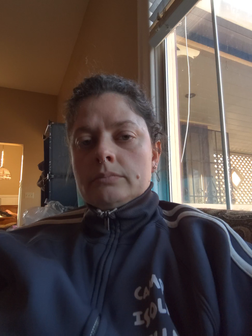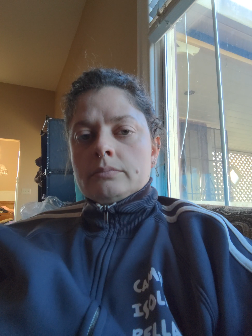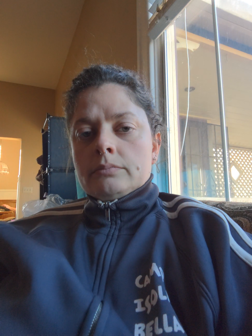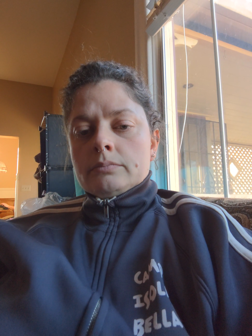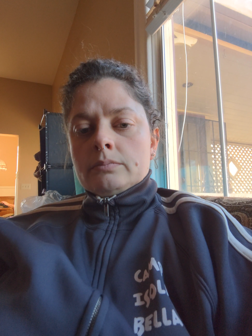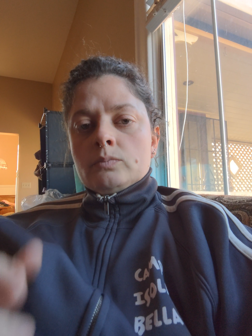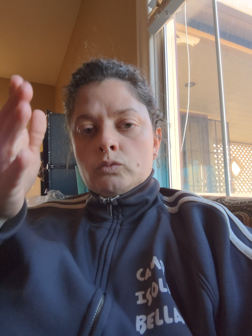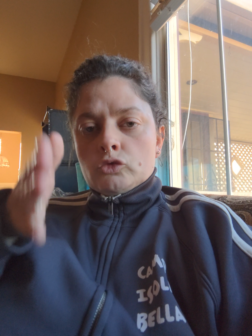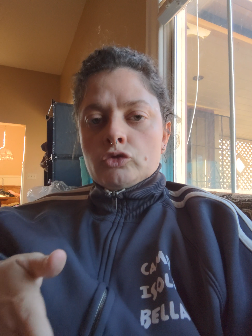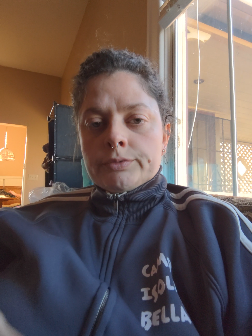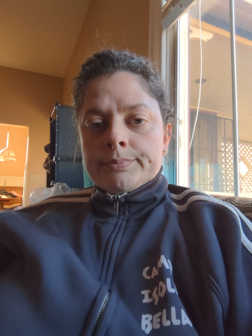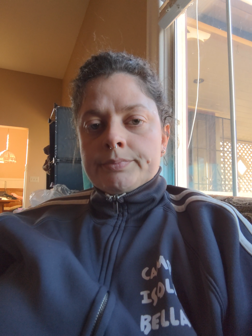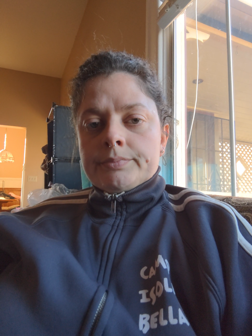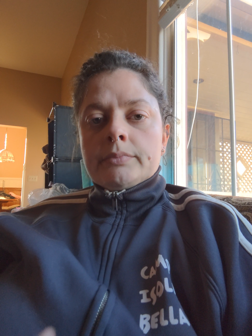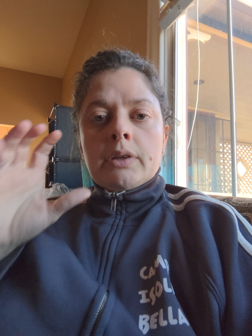person